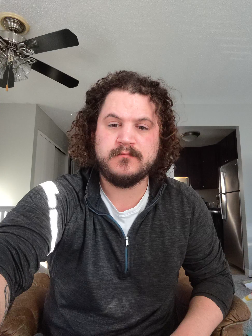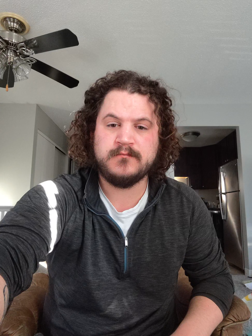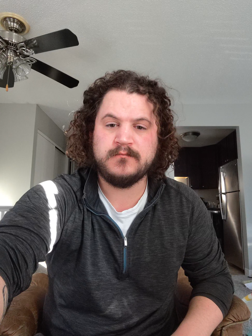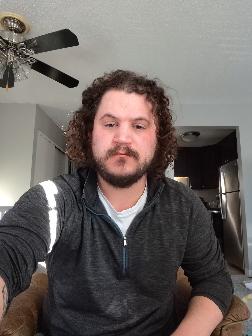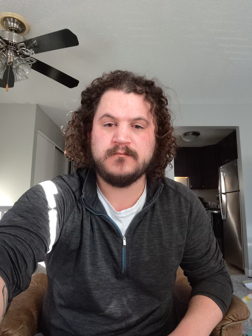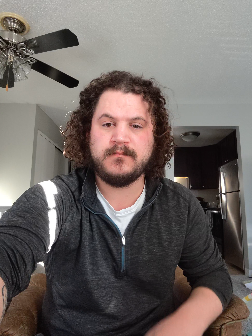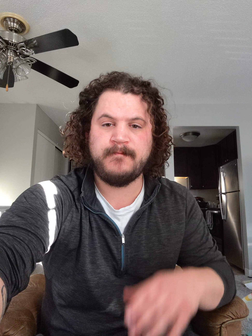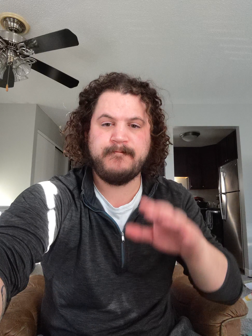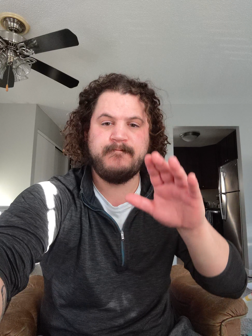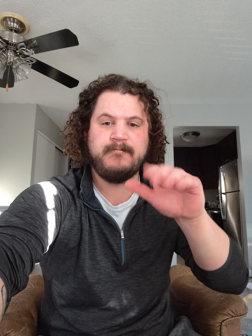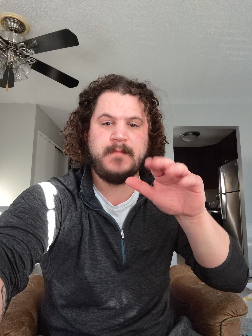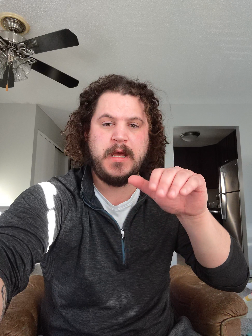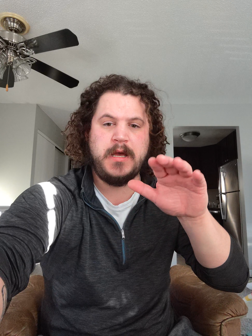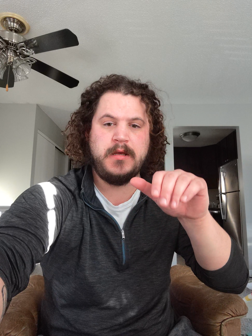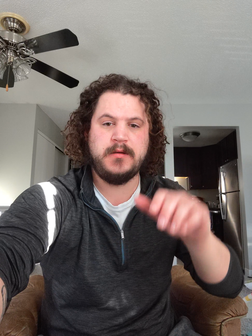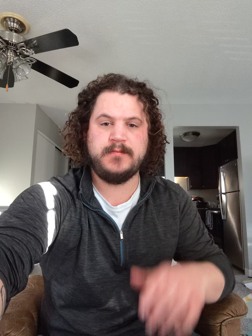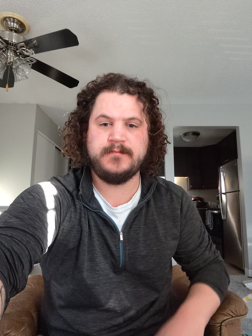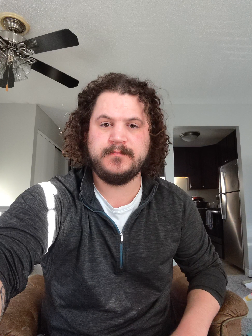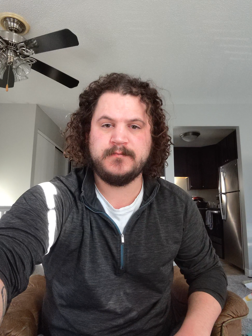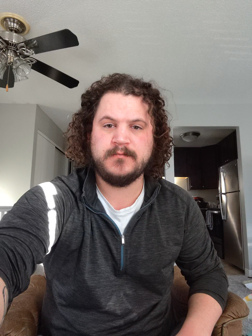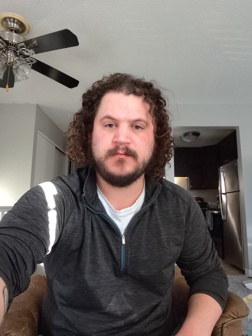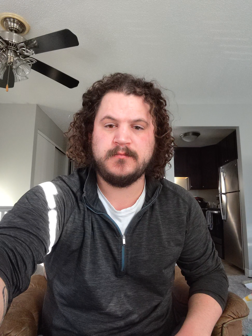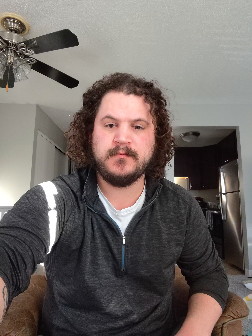bye